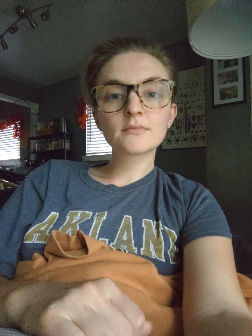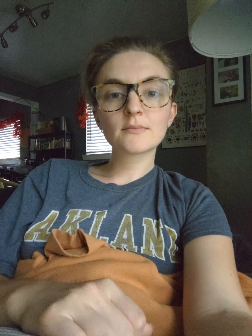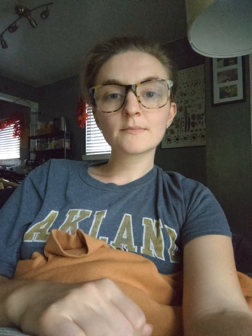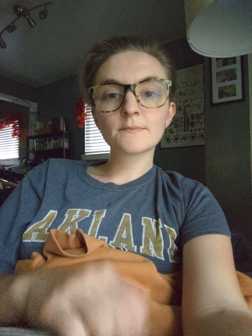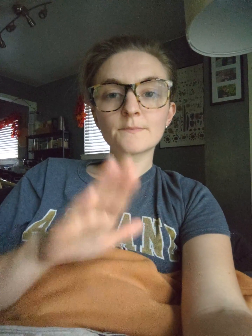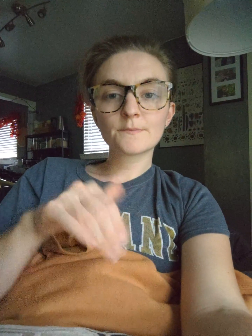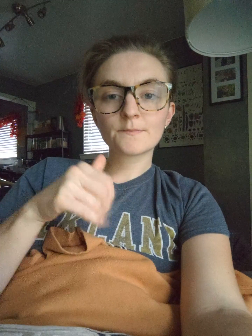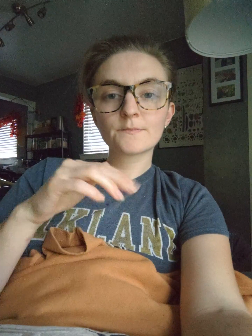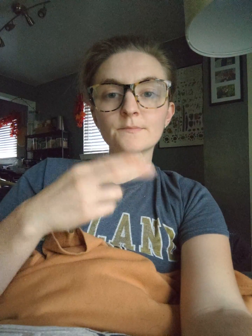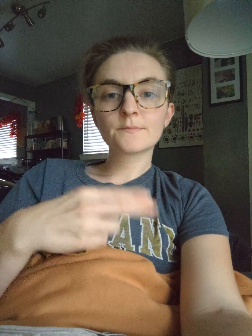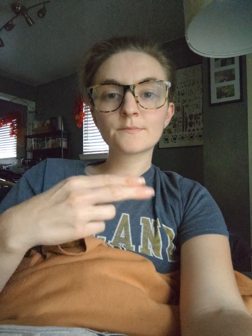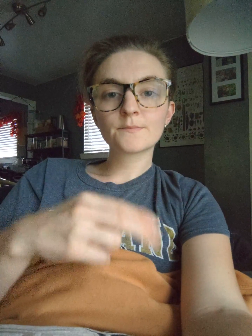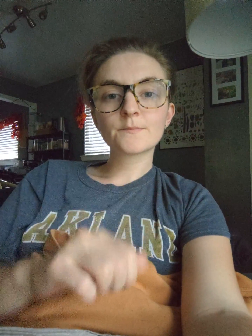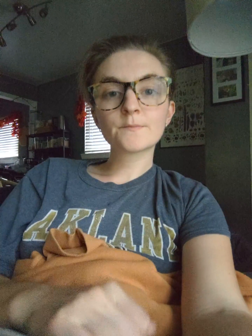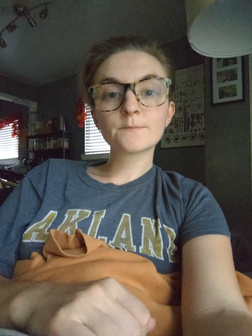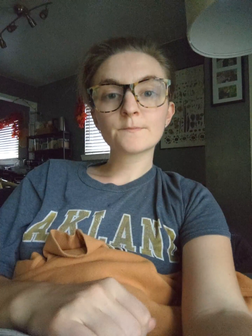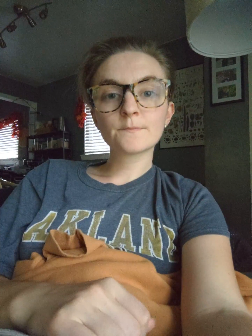pet's name